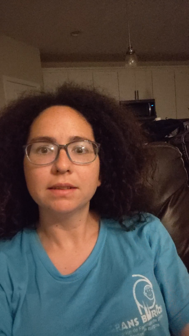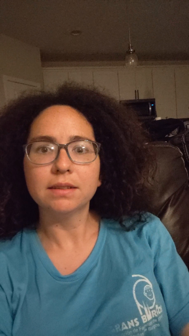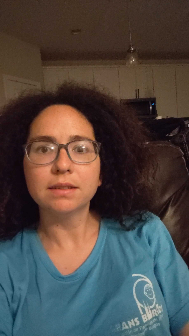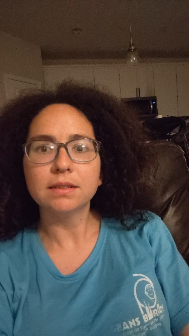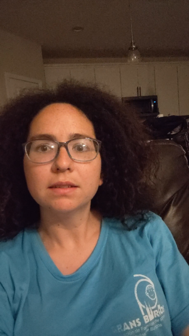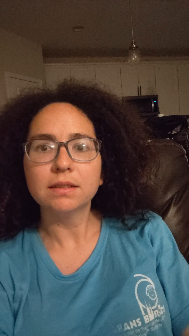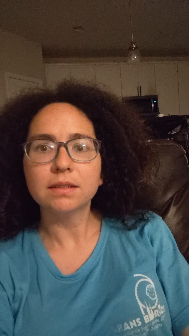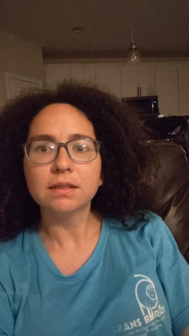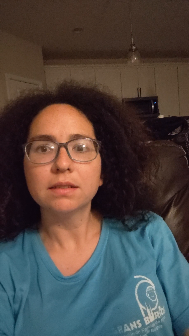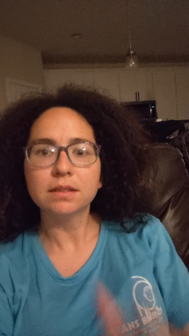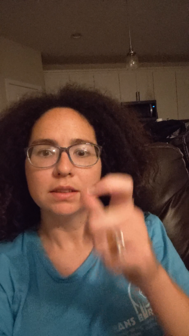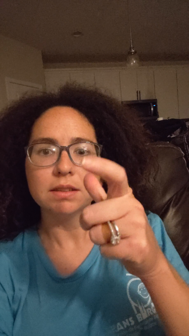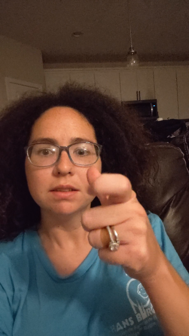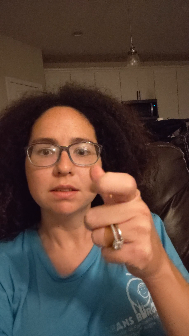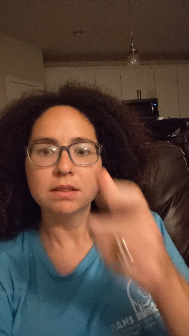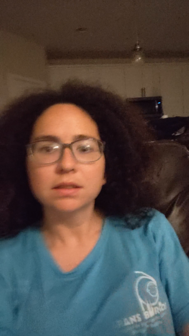run